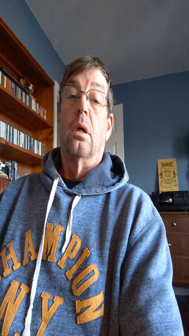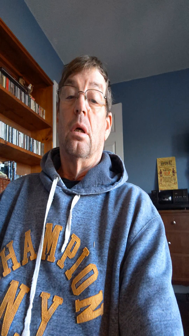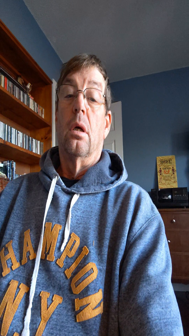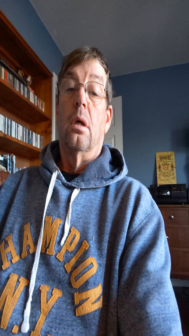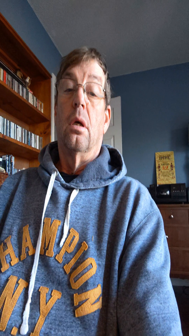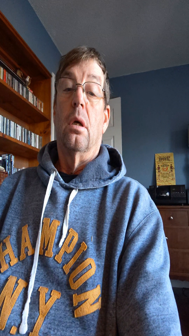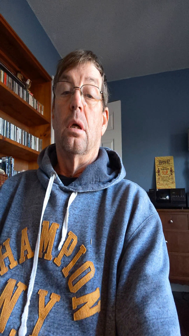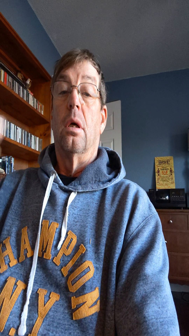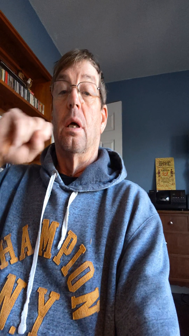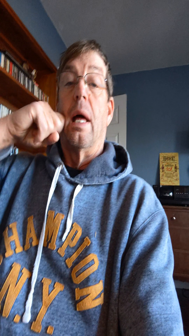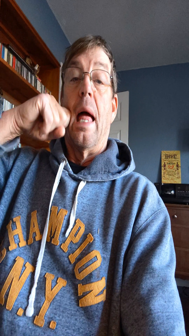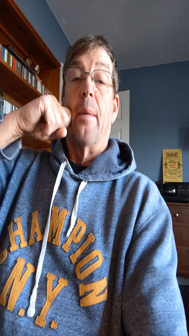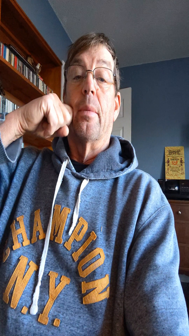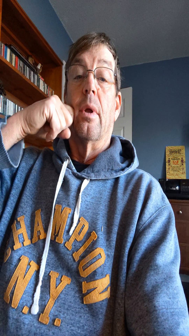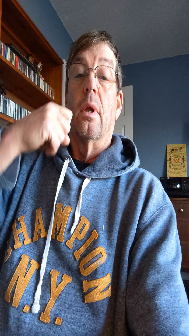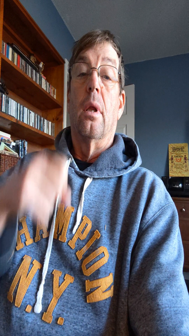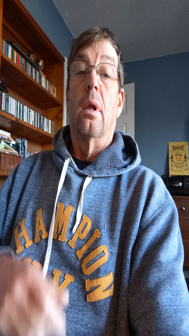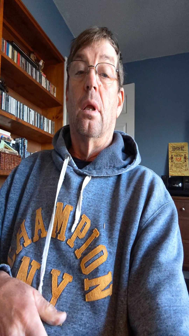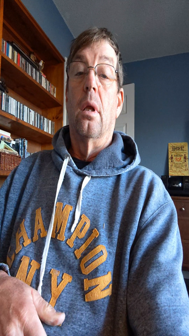apple